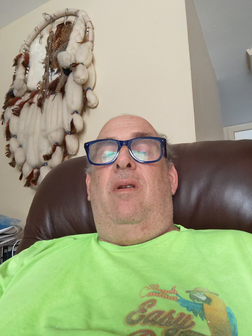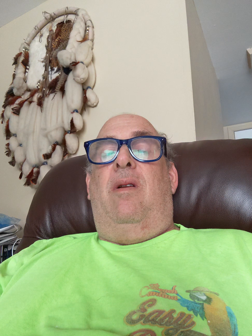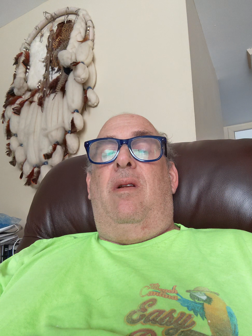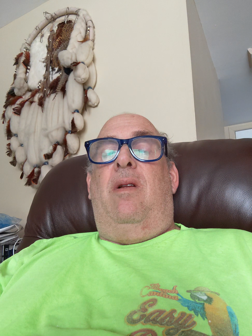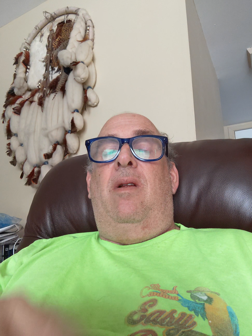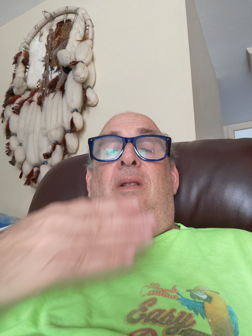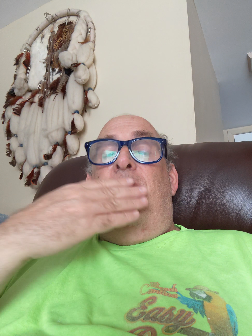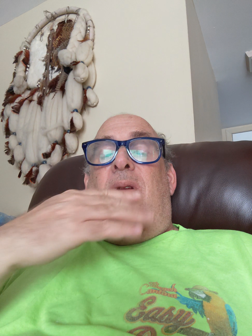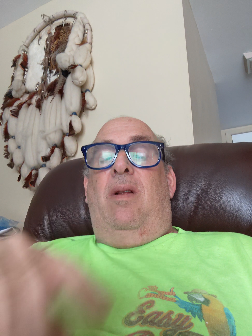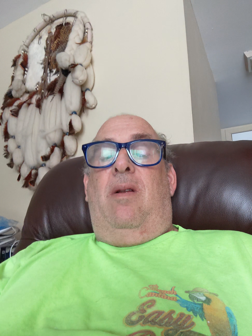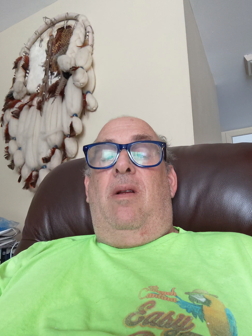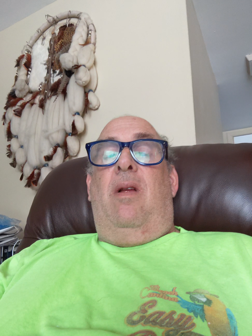napkin